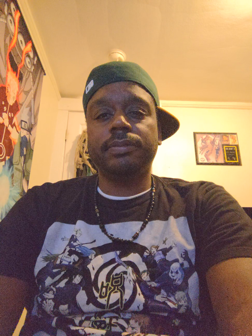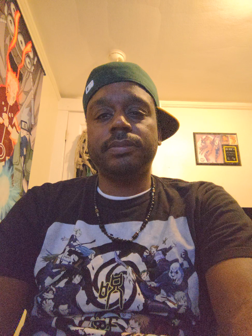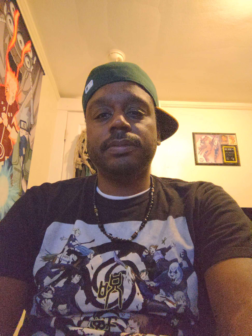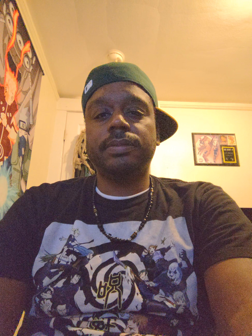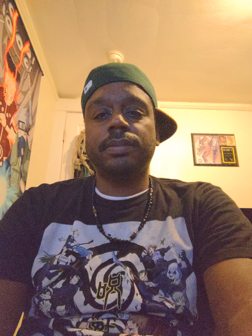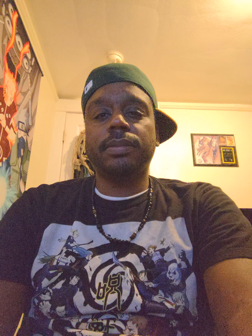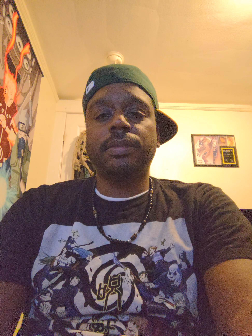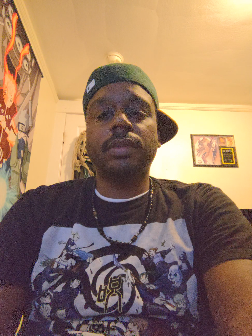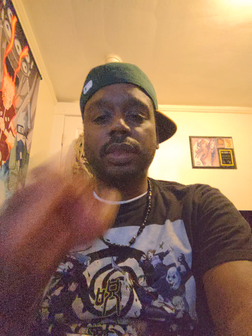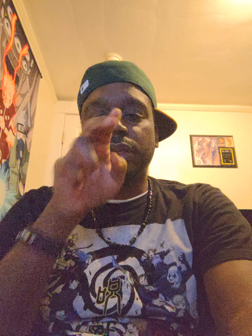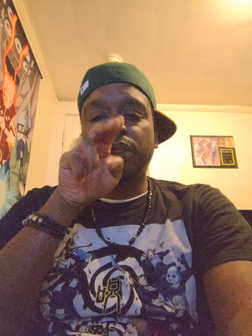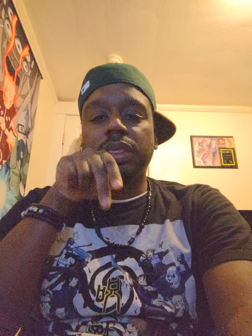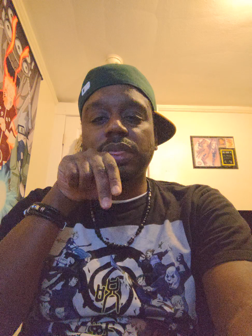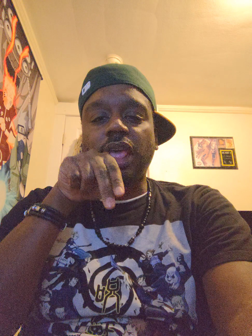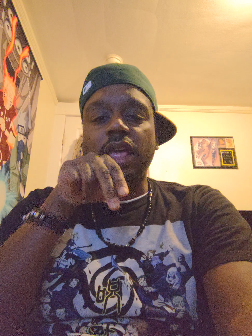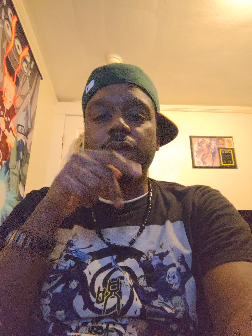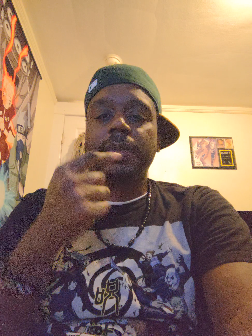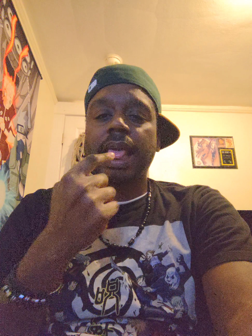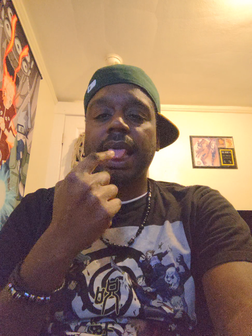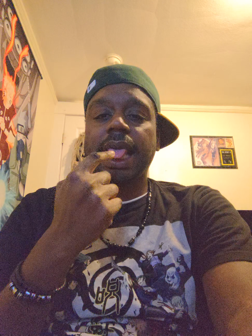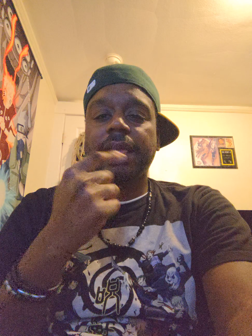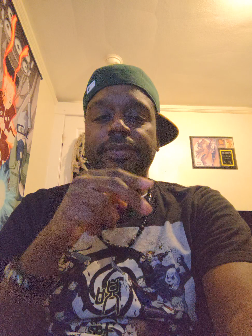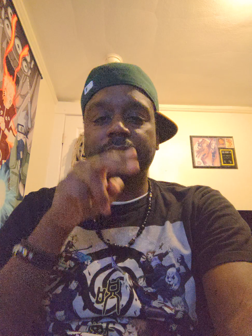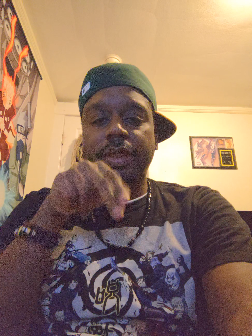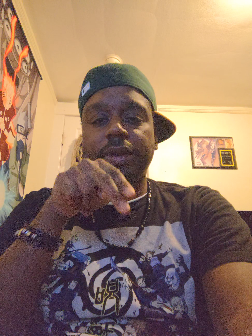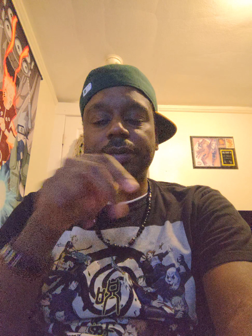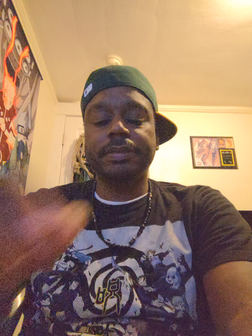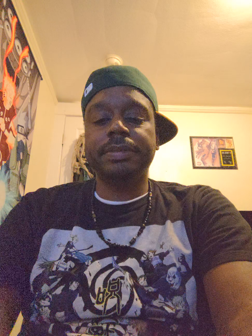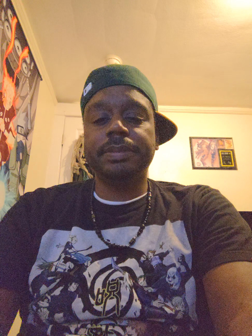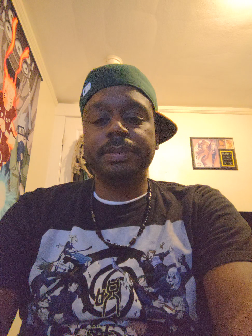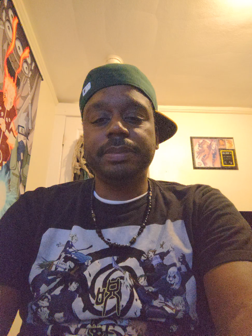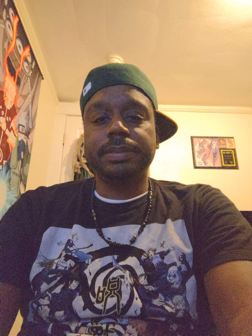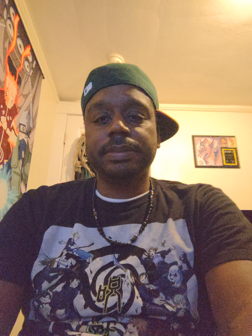tongue